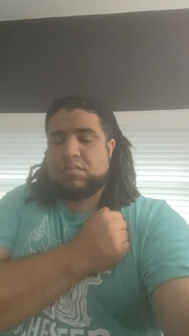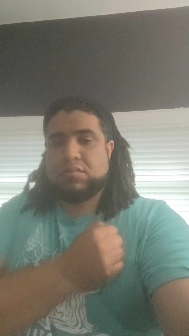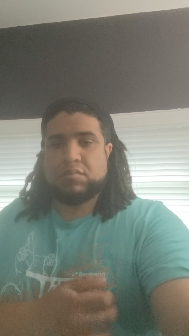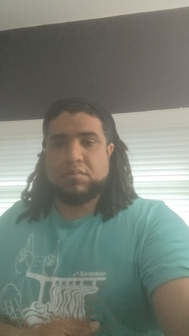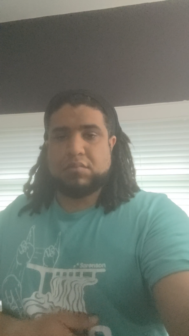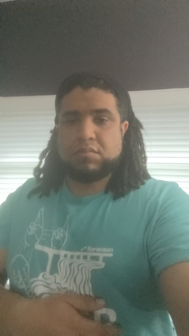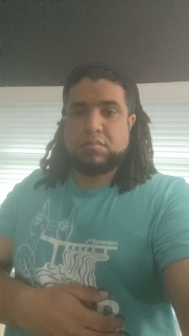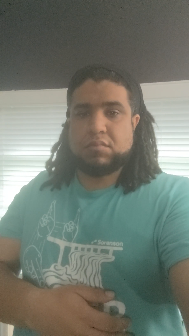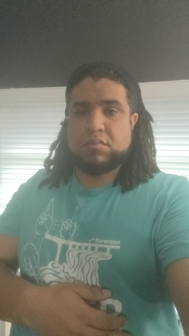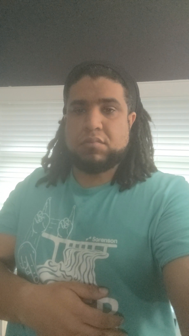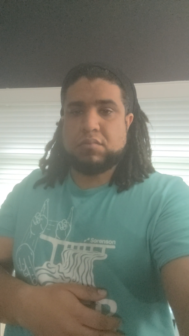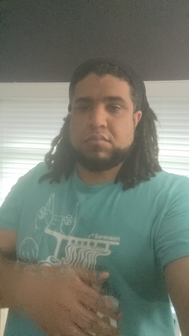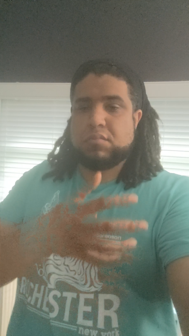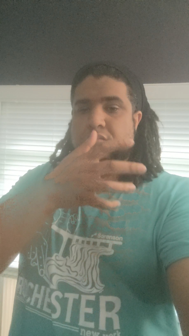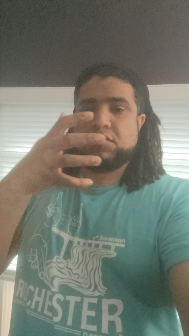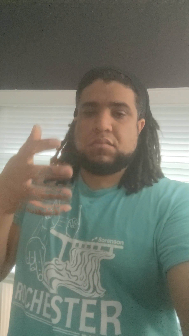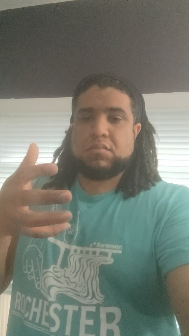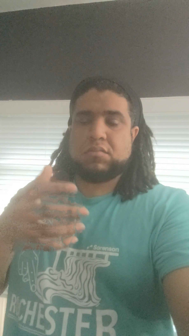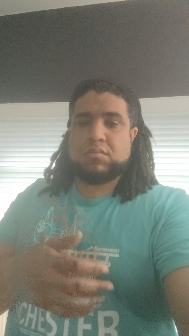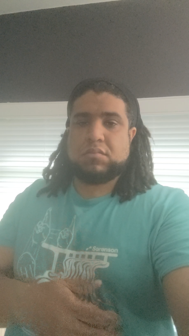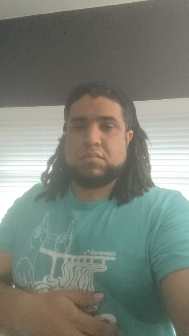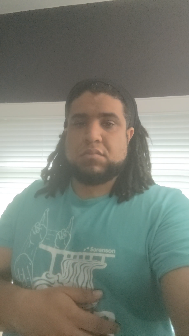much